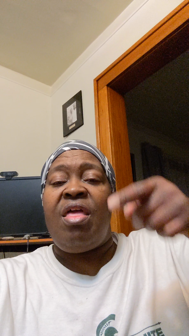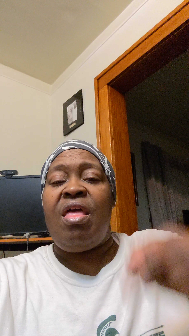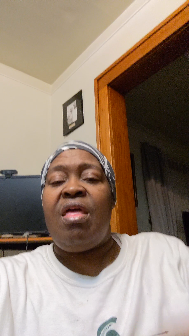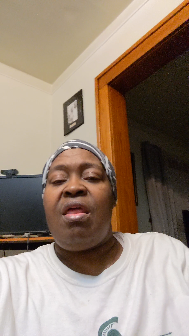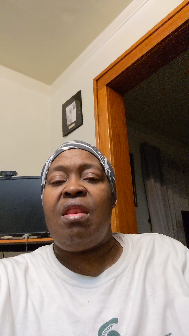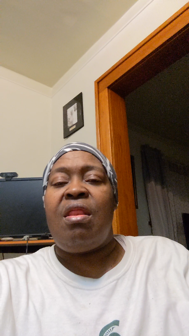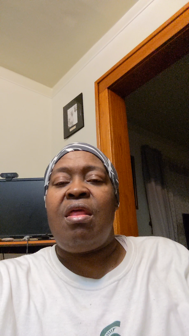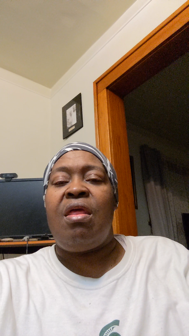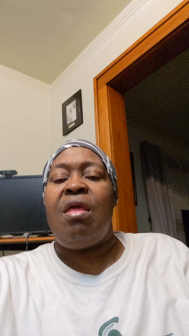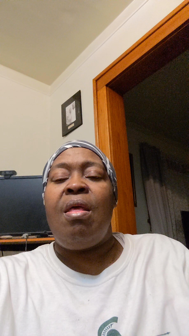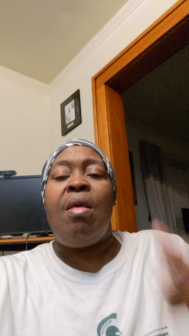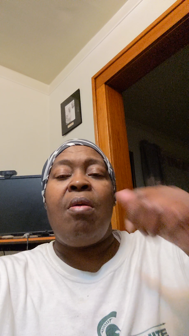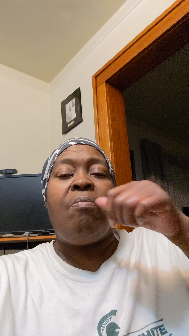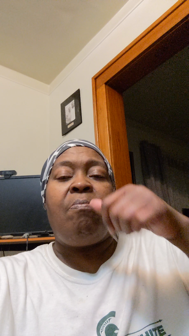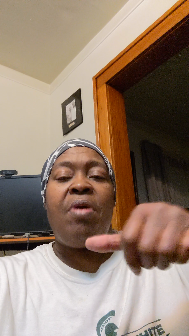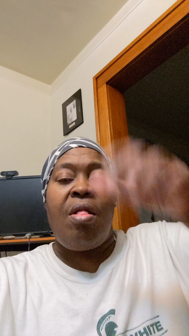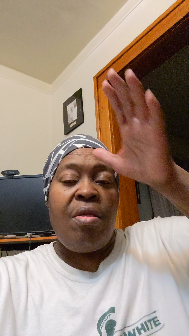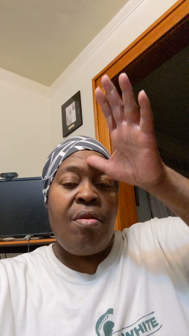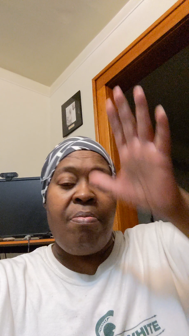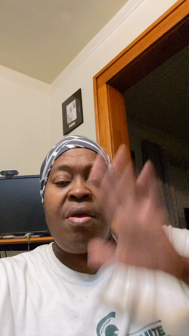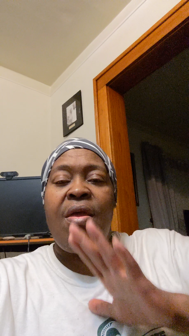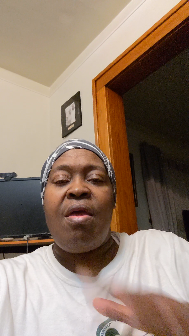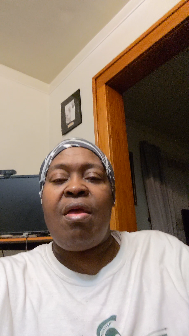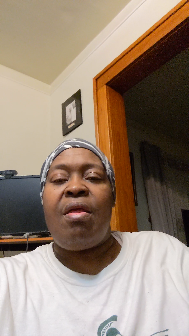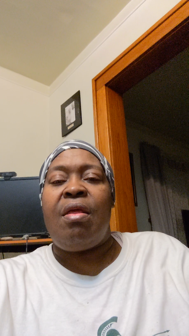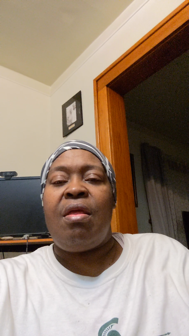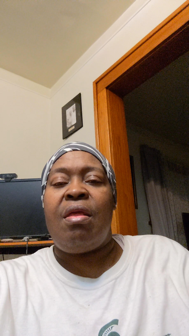mailman